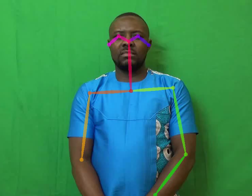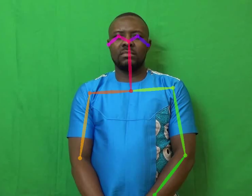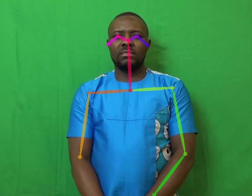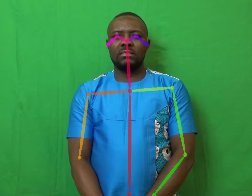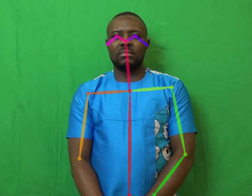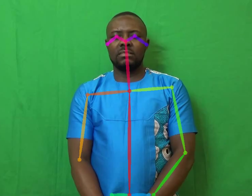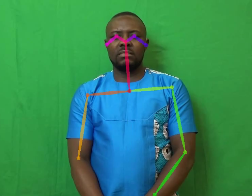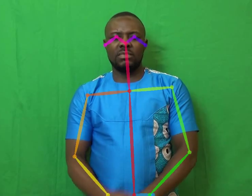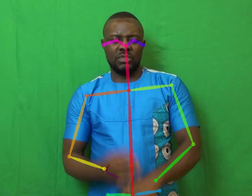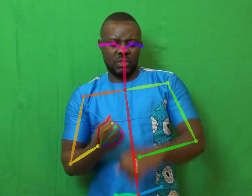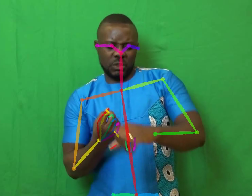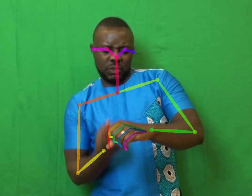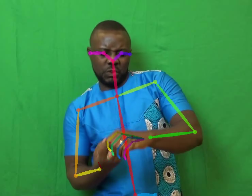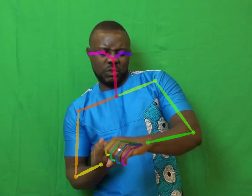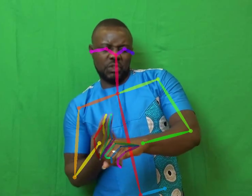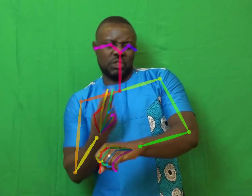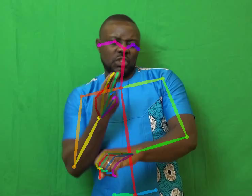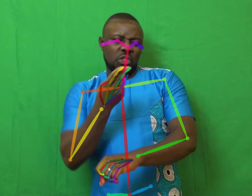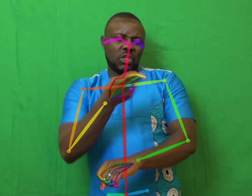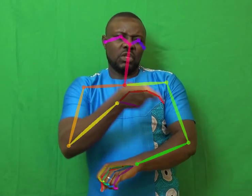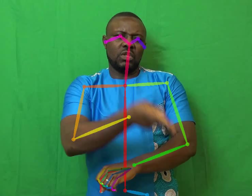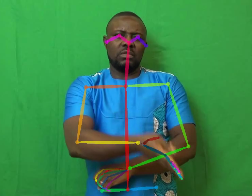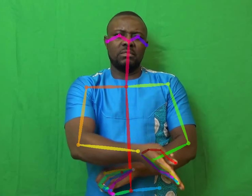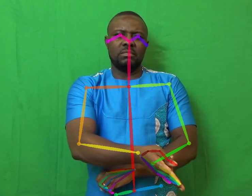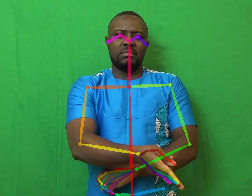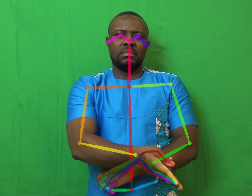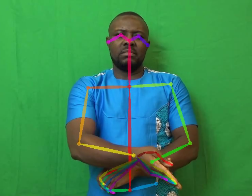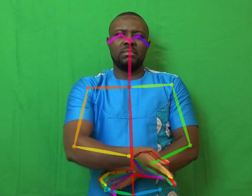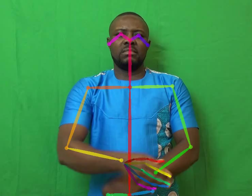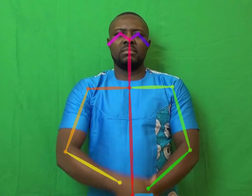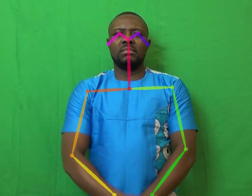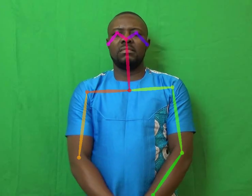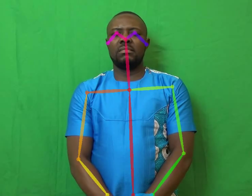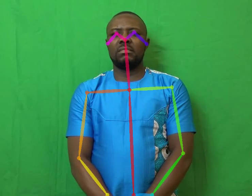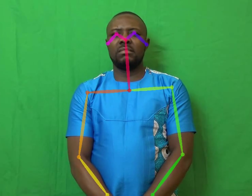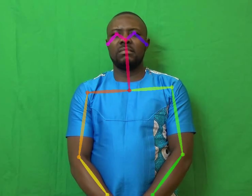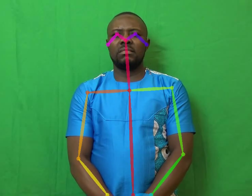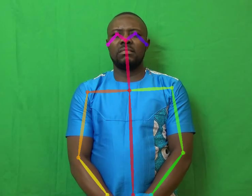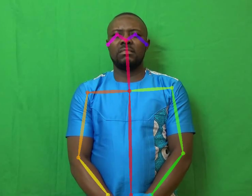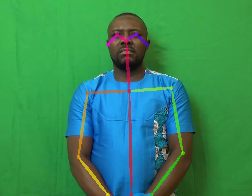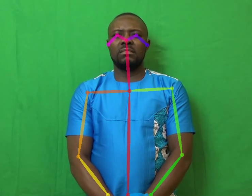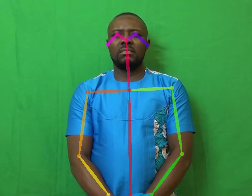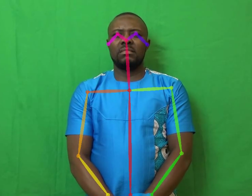long jump